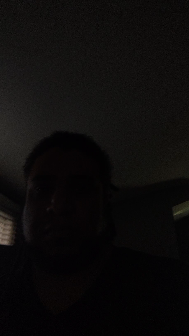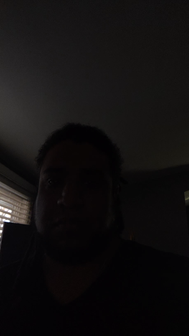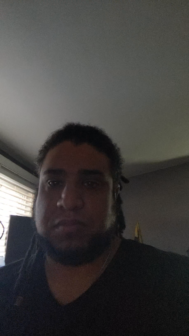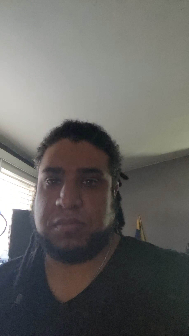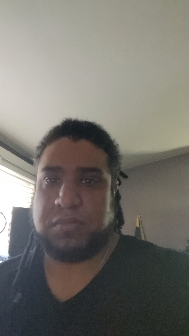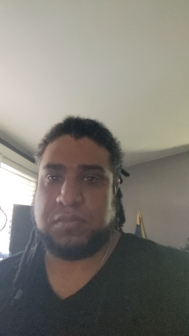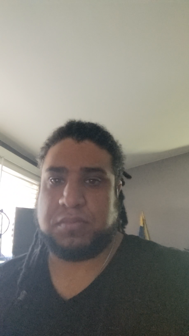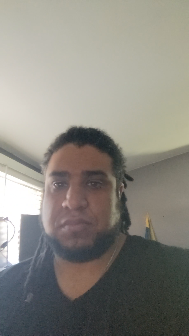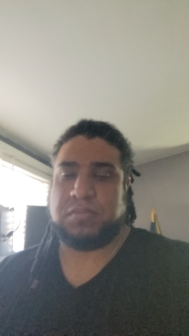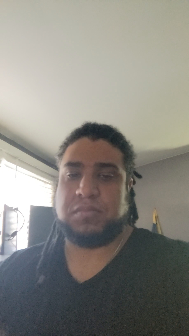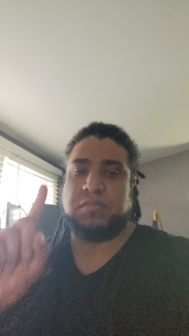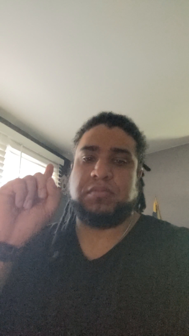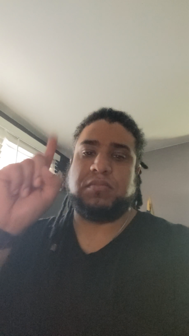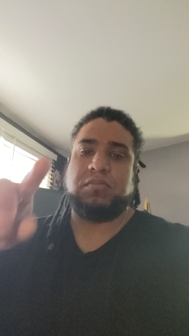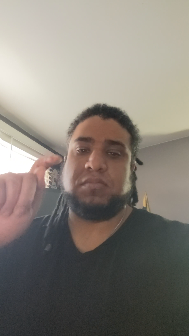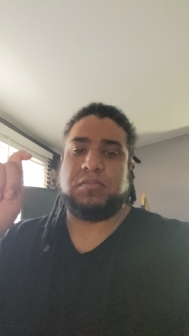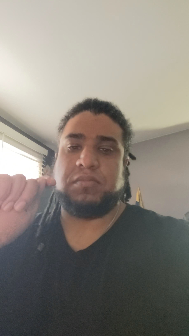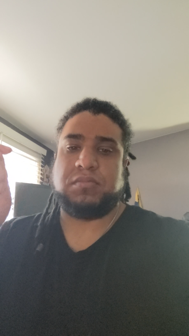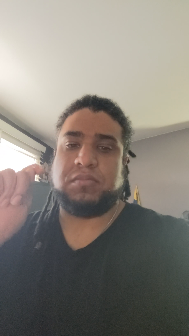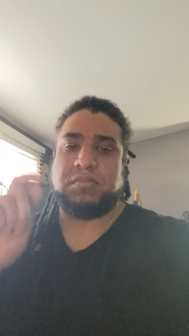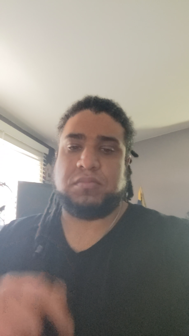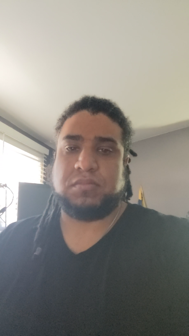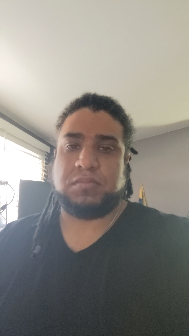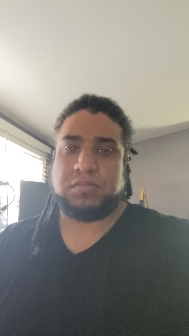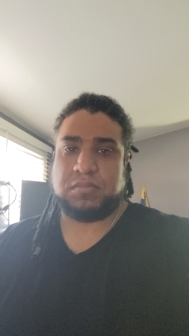go potty